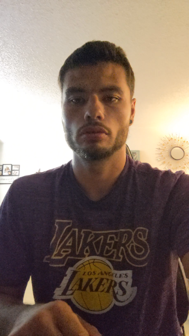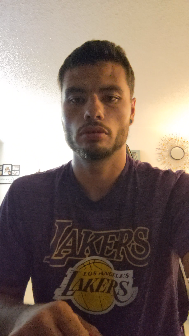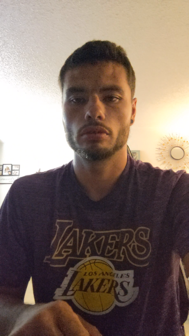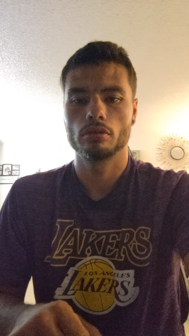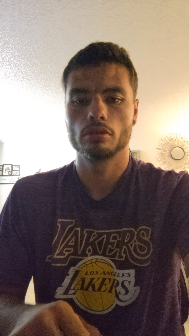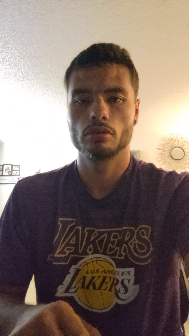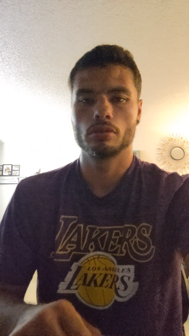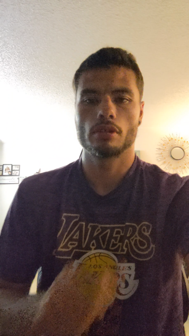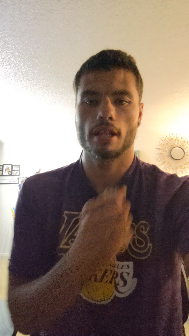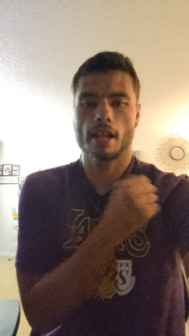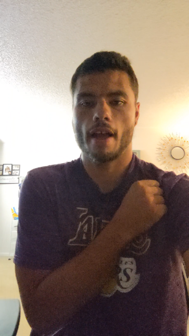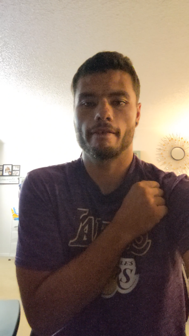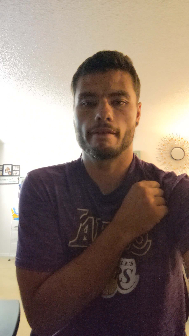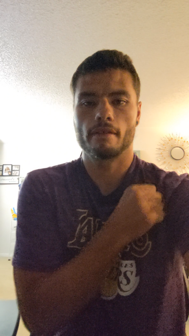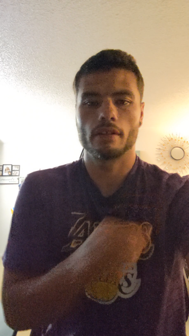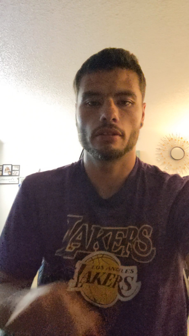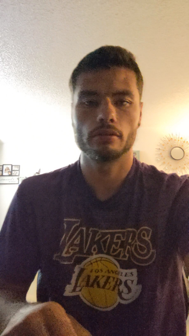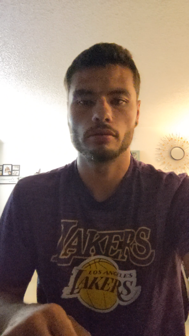love